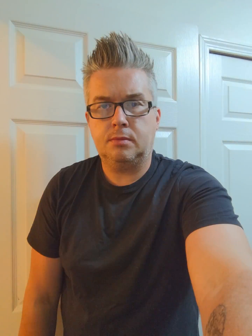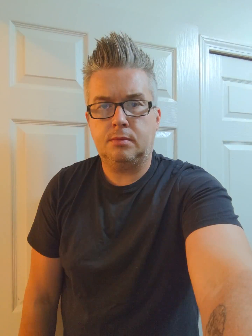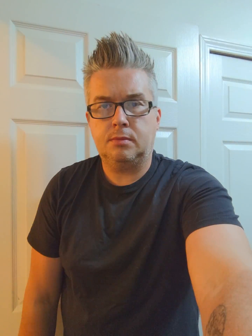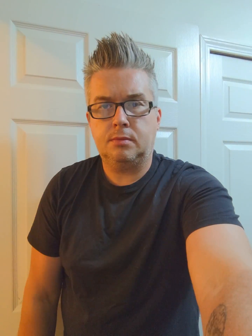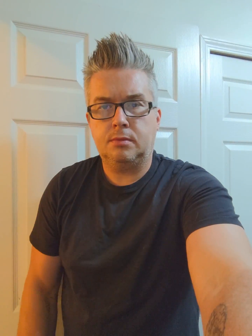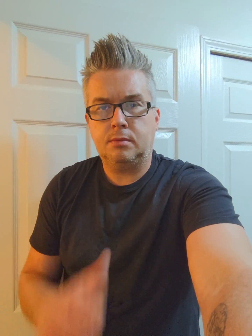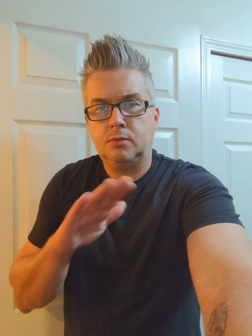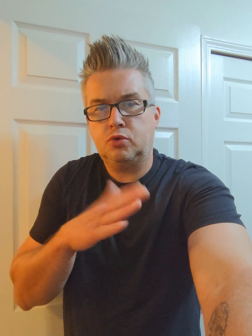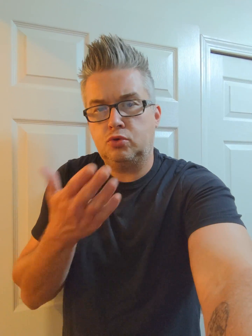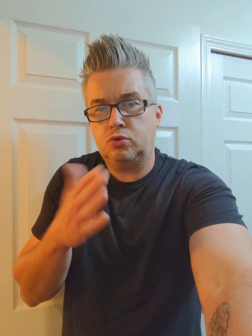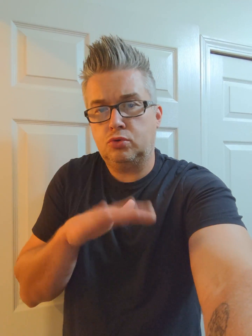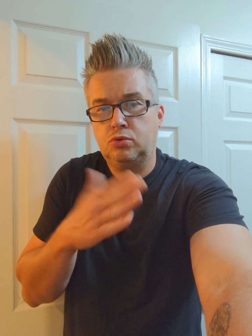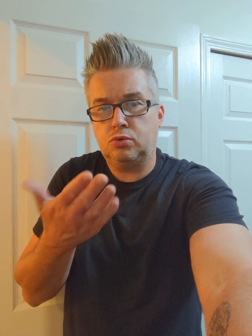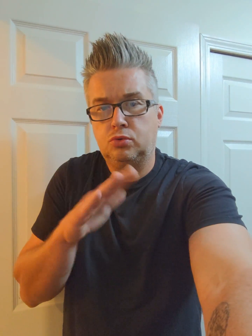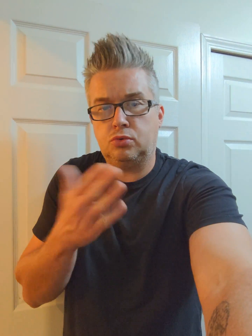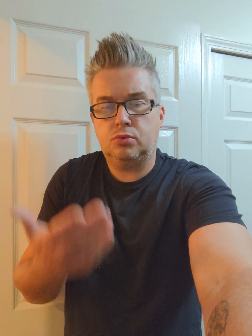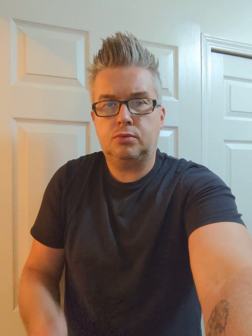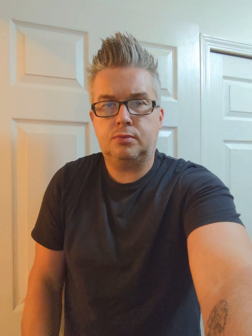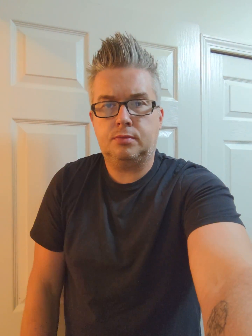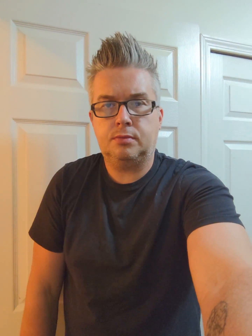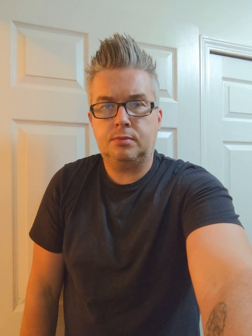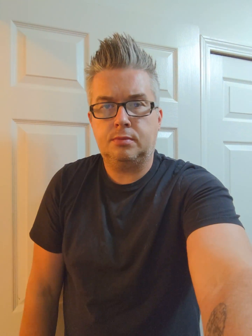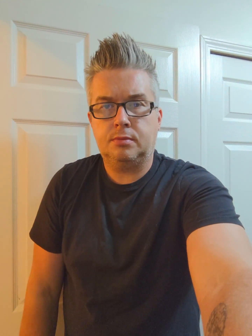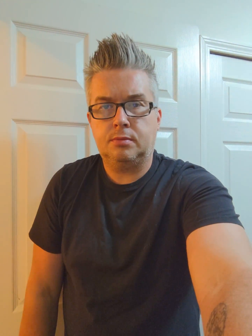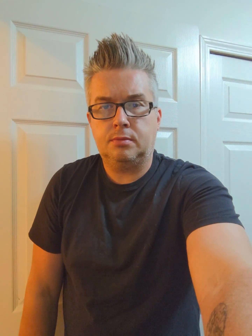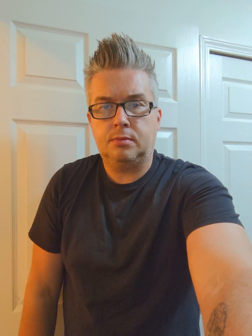kitchen